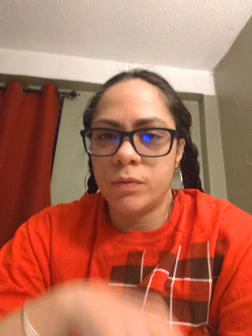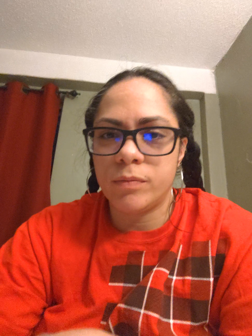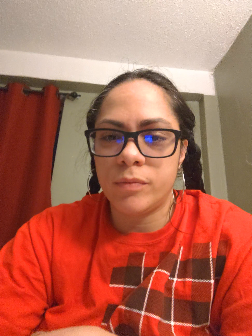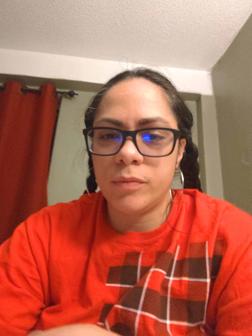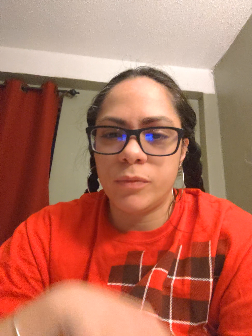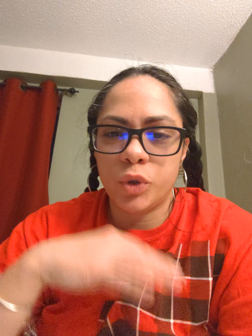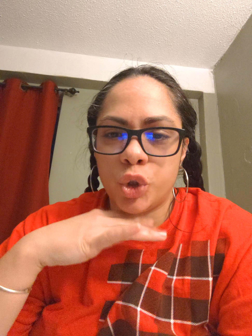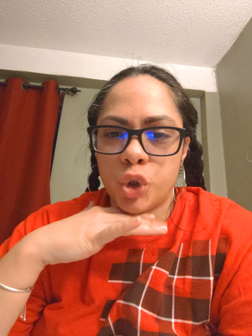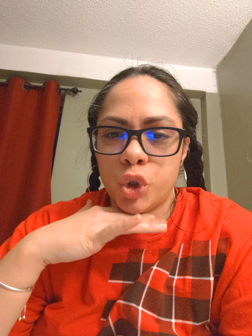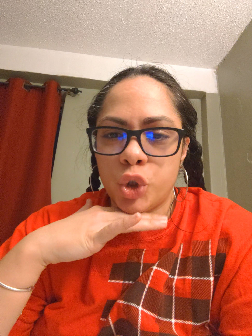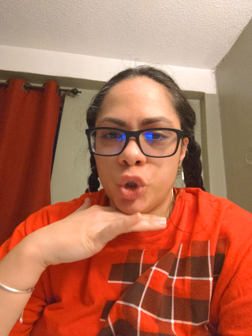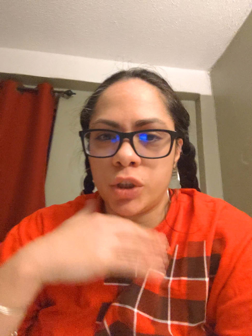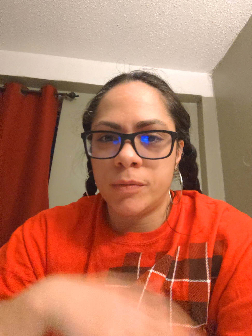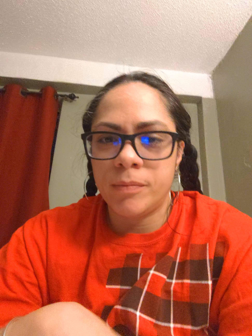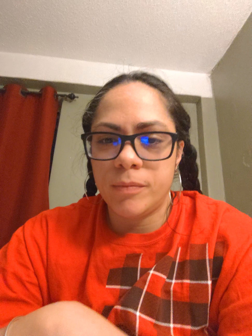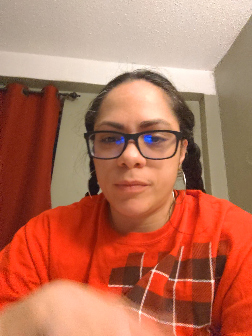dirty